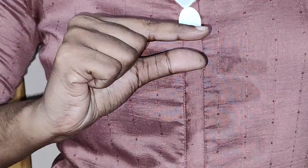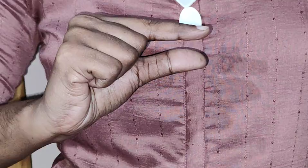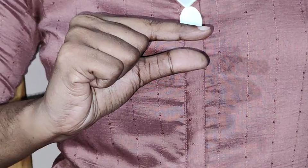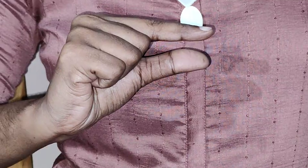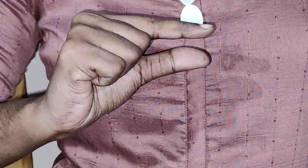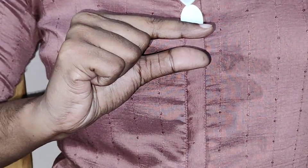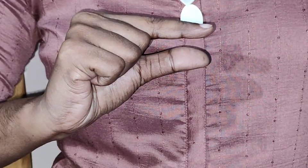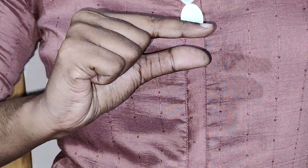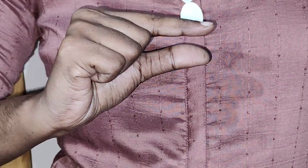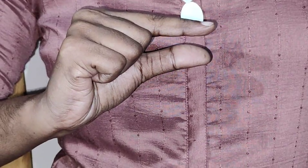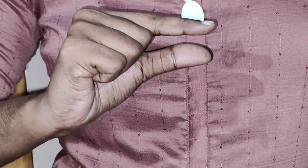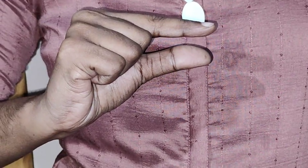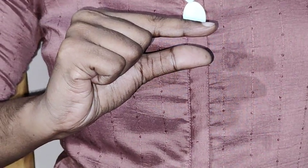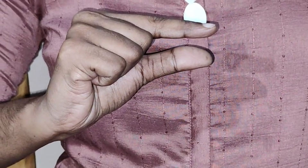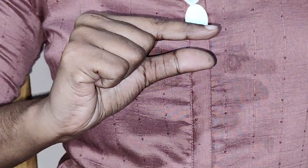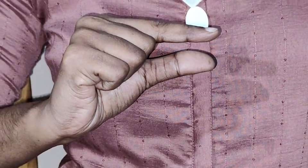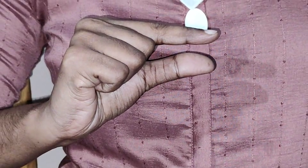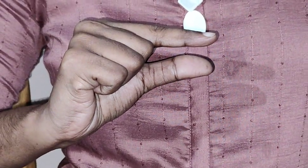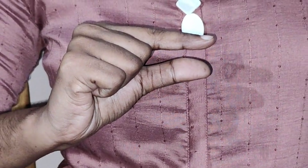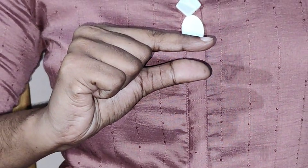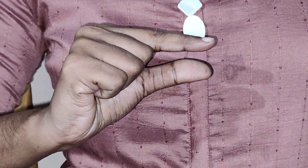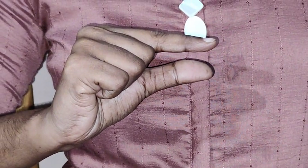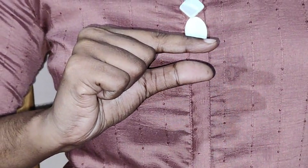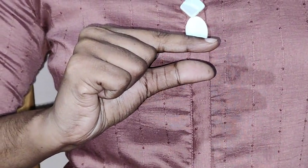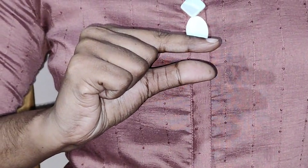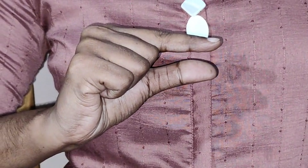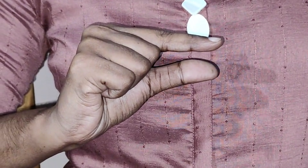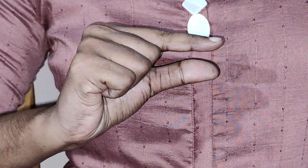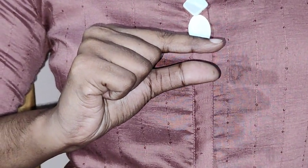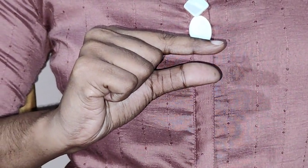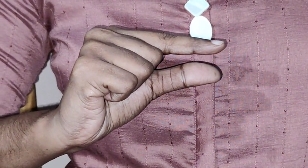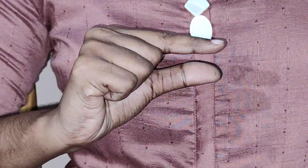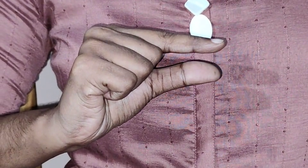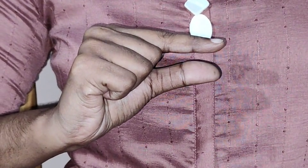ഉ